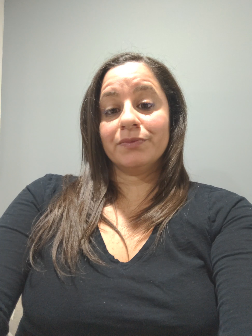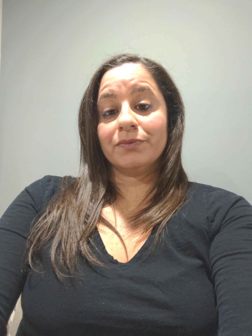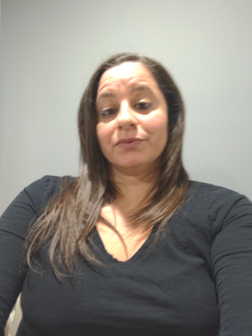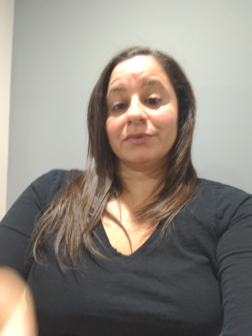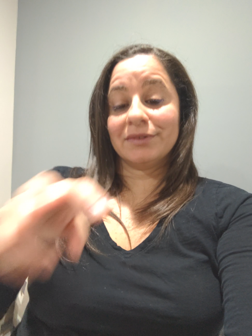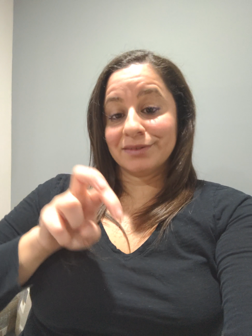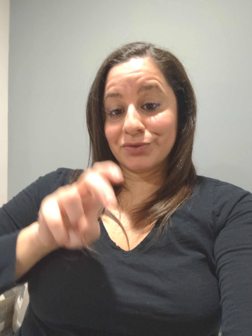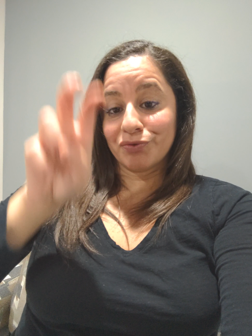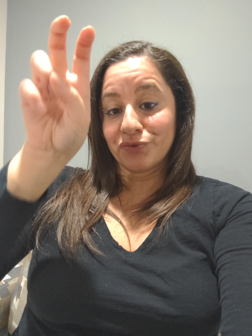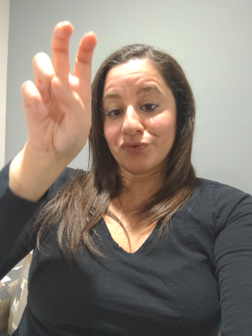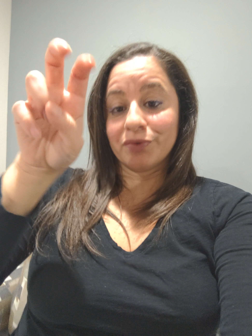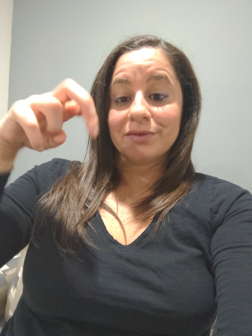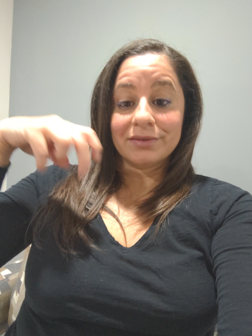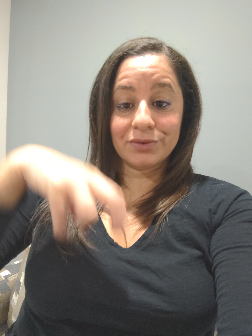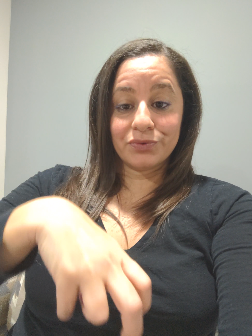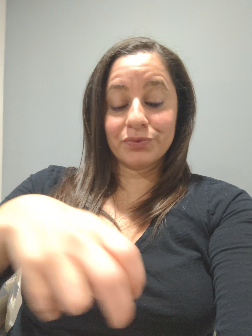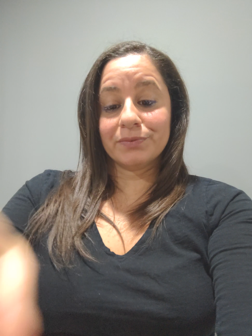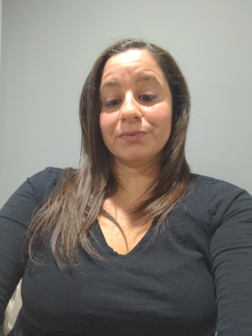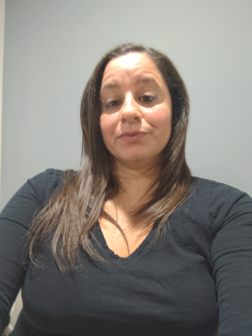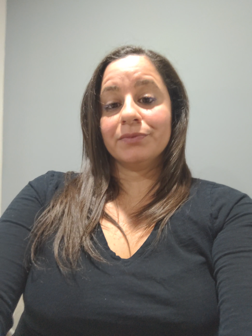stairs